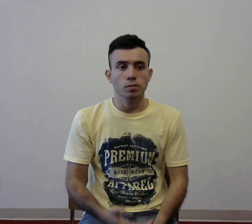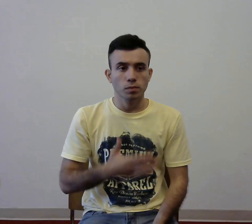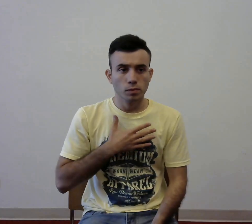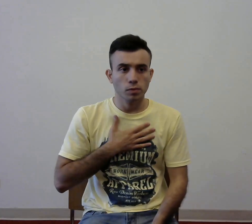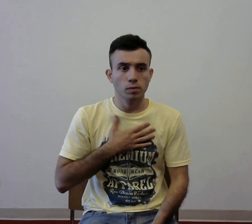biz